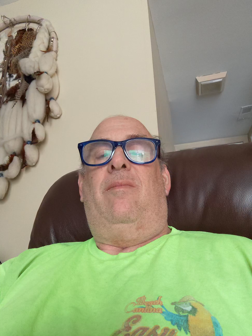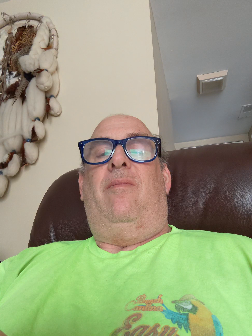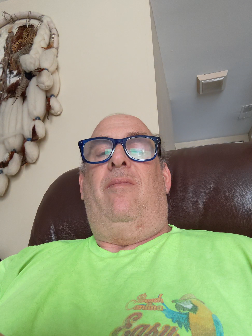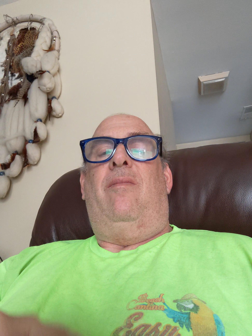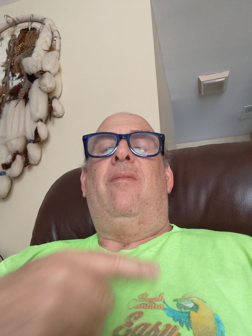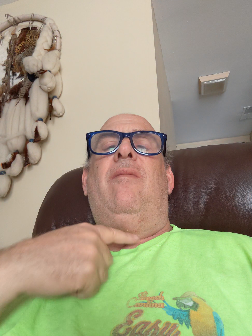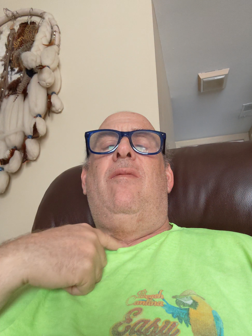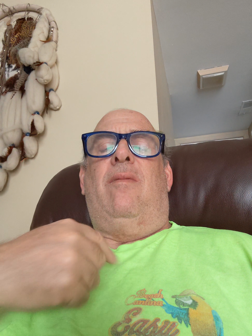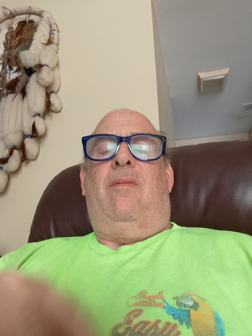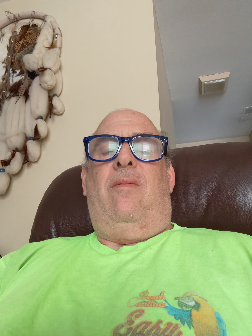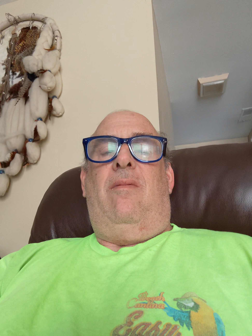thirsty